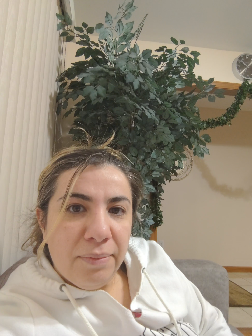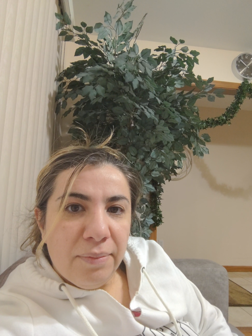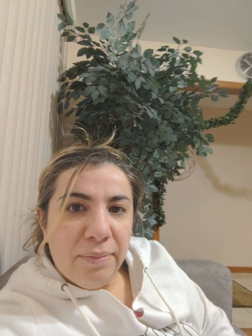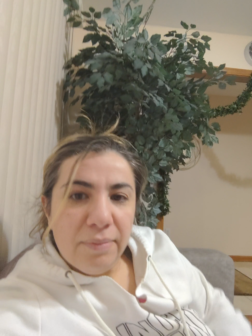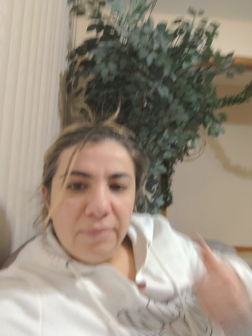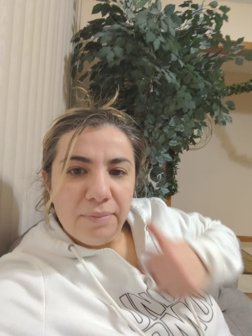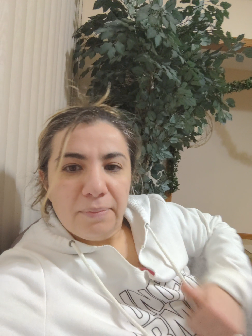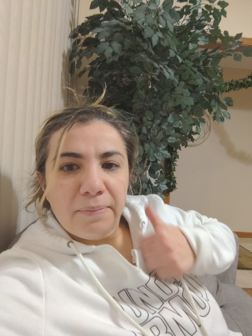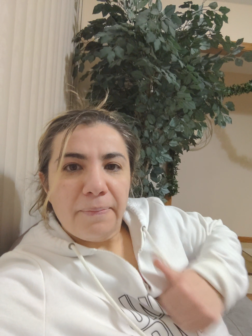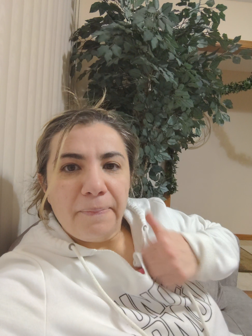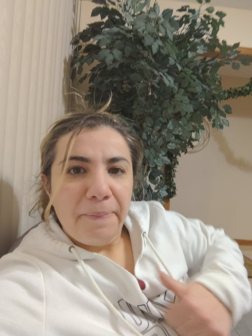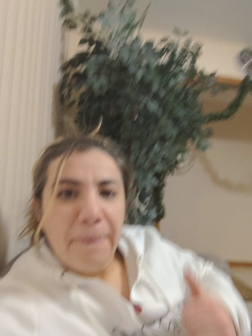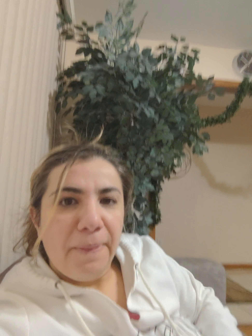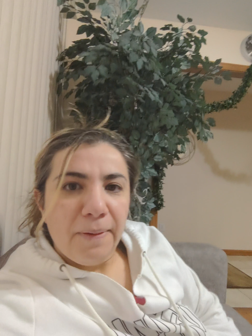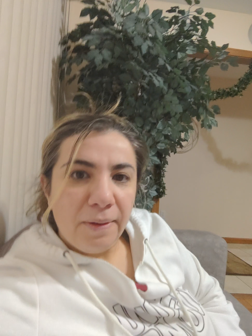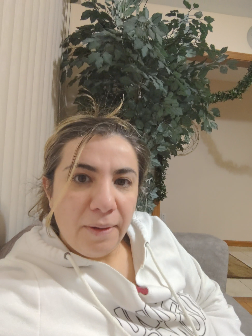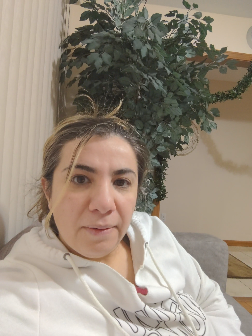bath